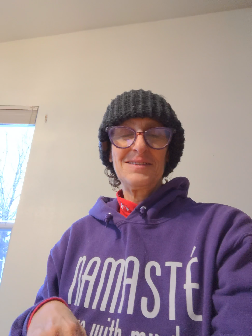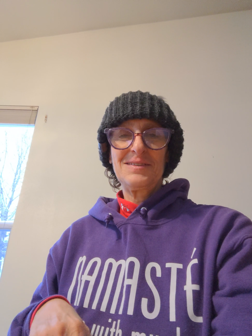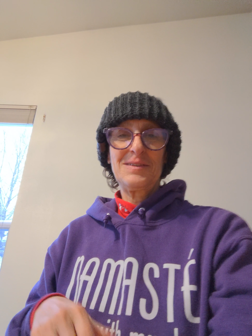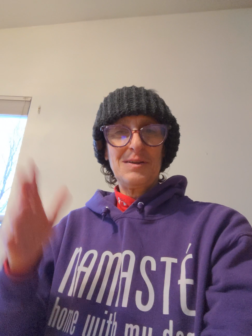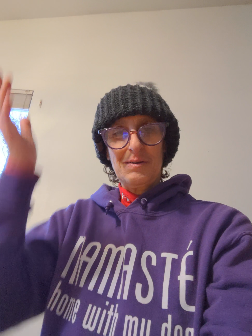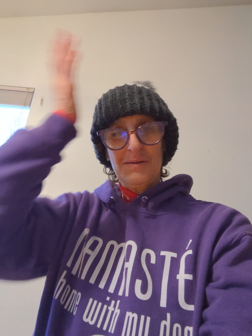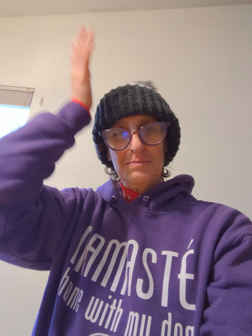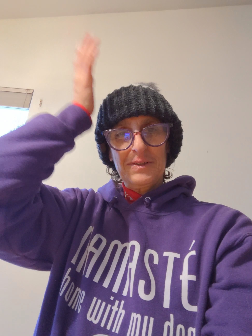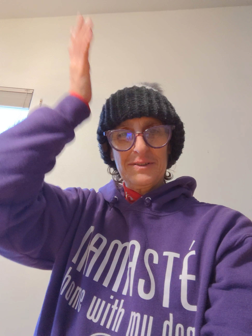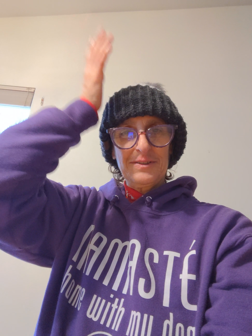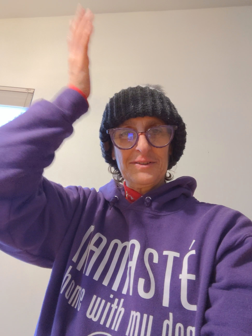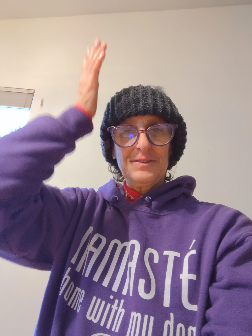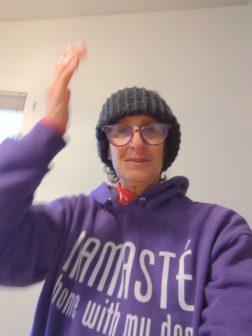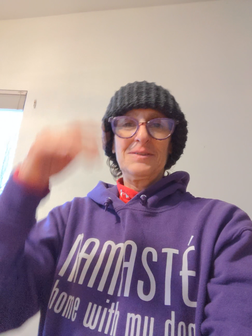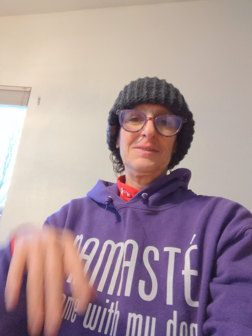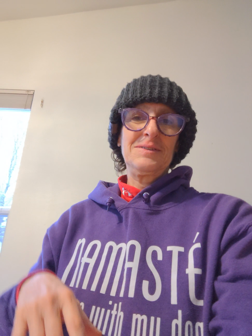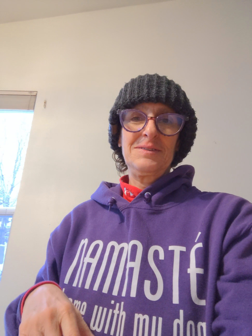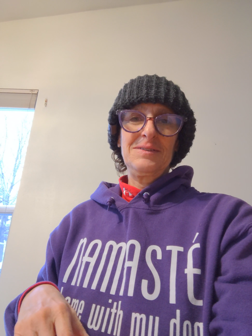garbage